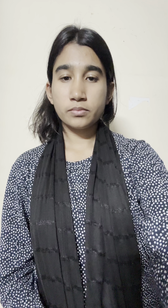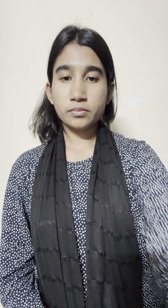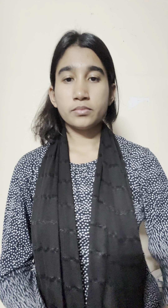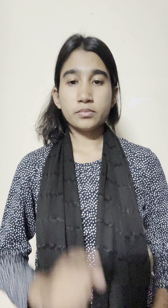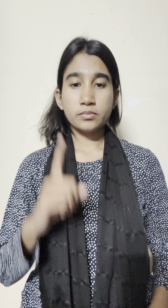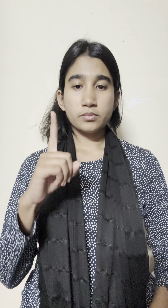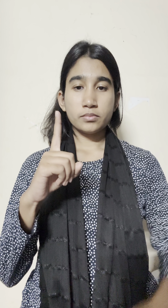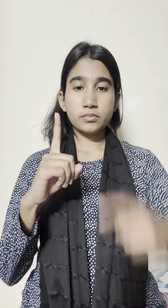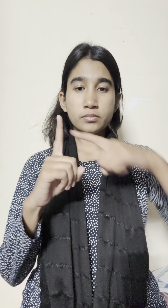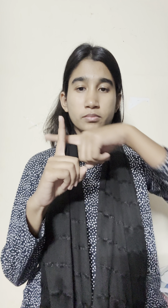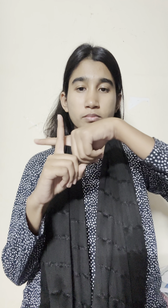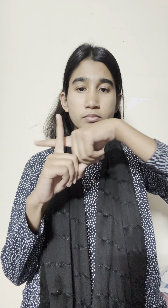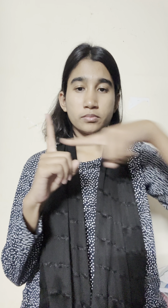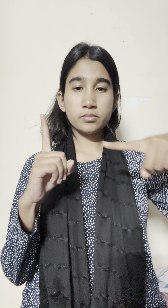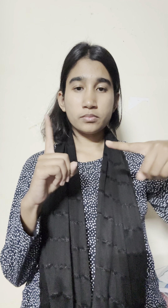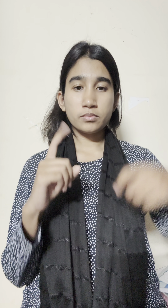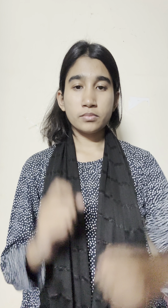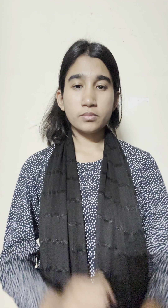শত্রু